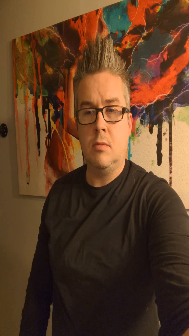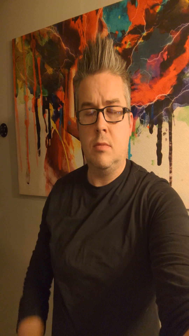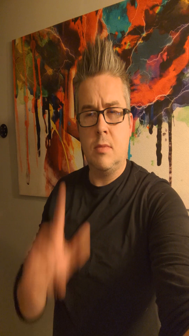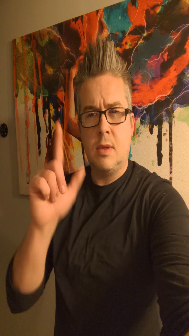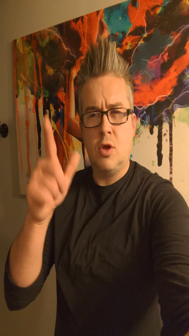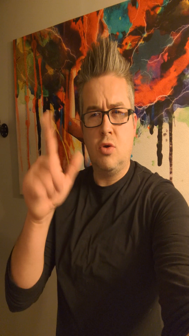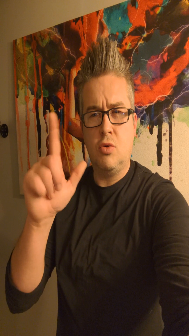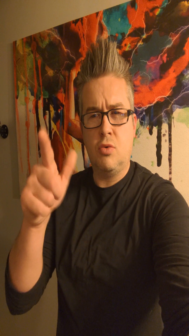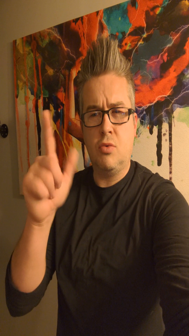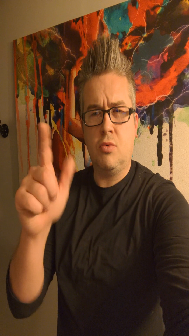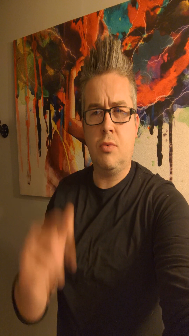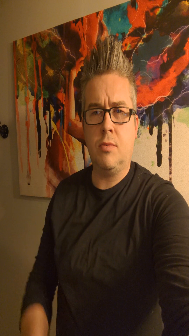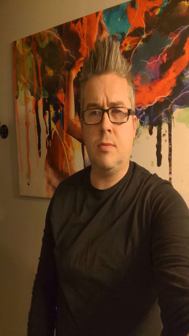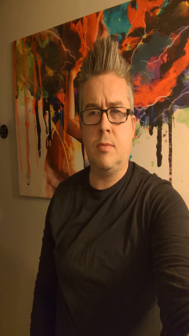later